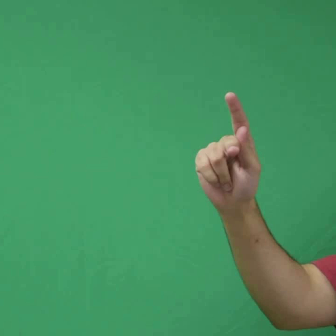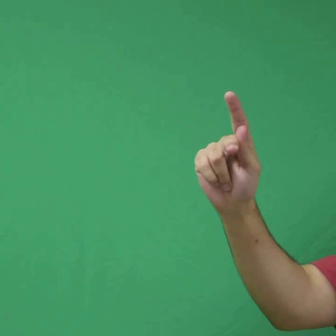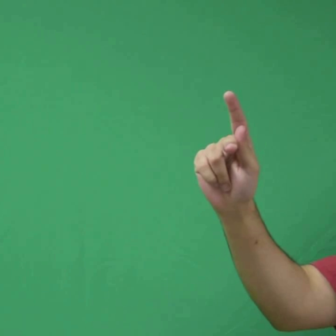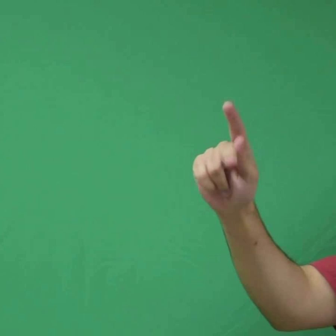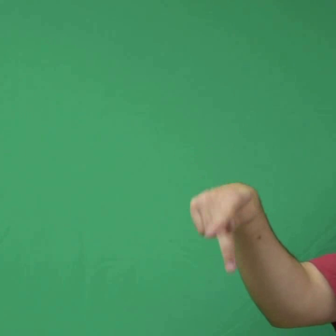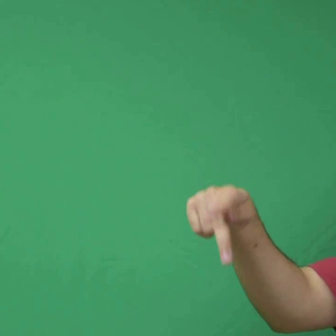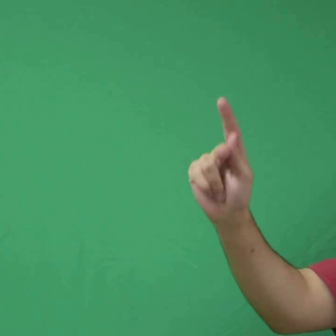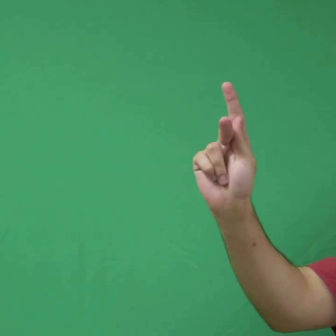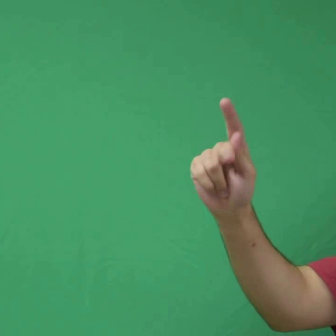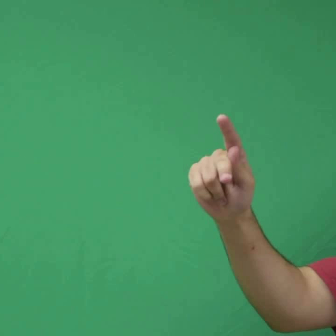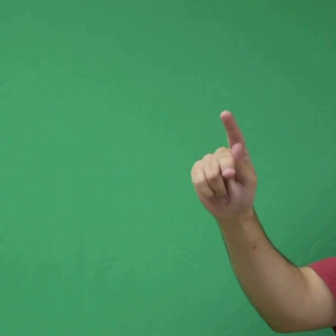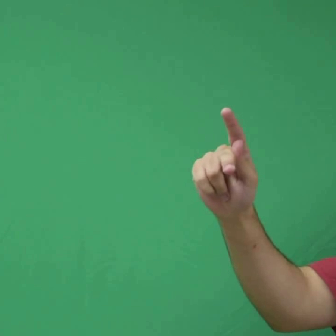K